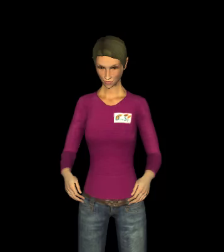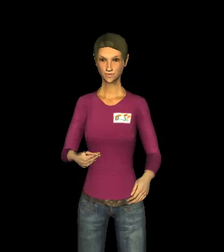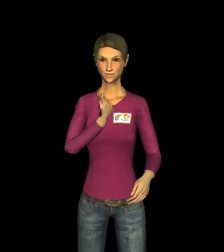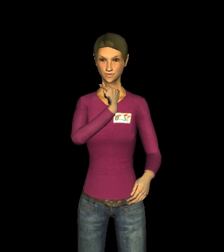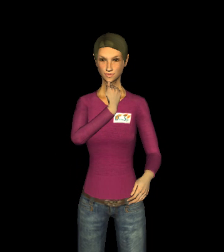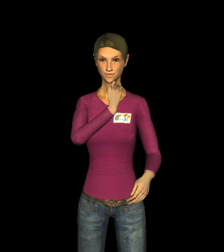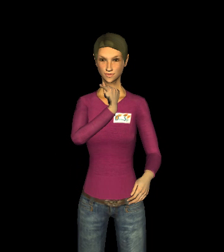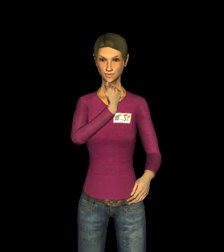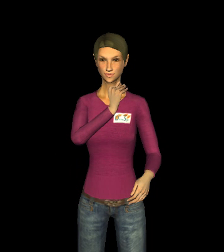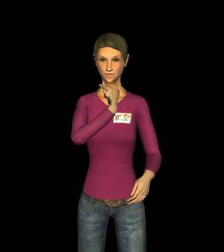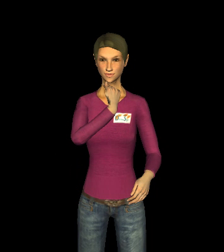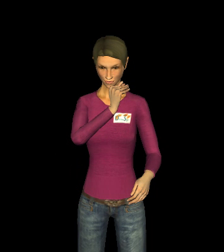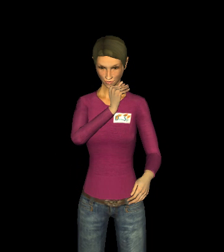يشعر بالبرد